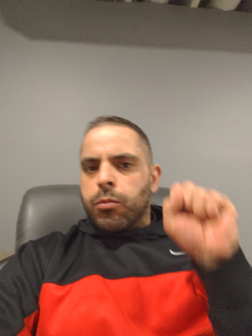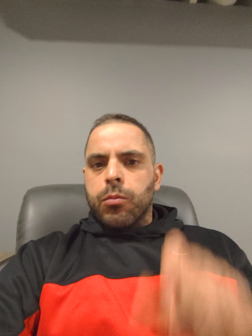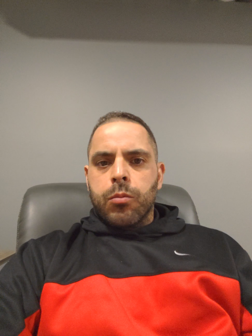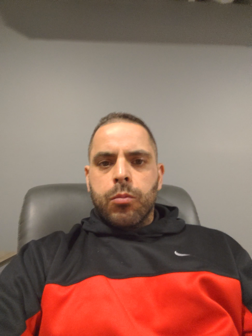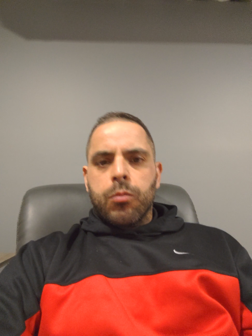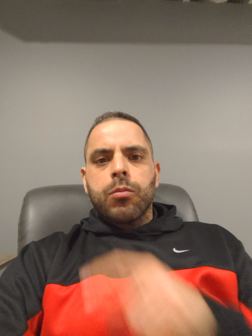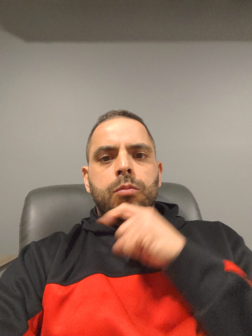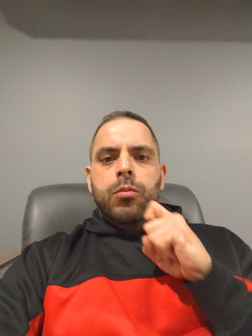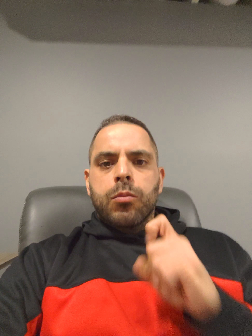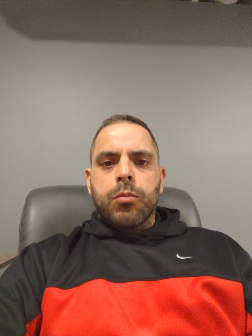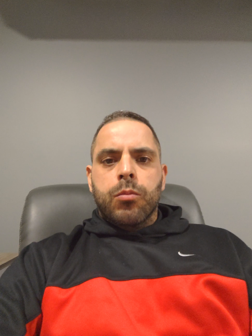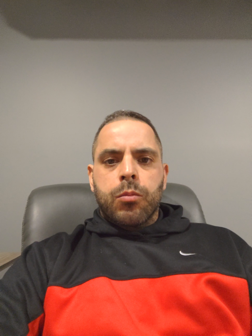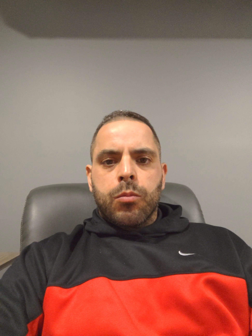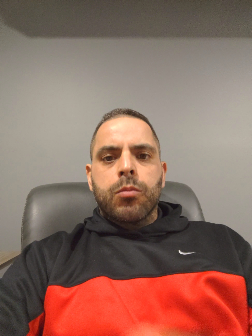dry